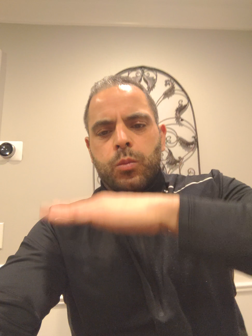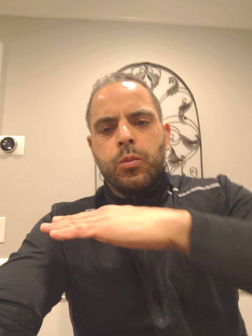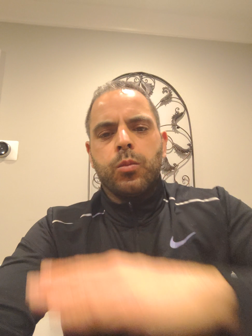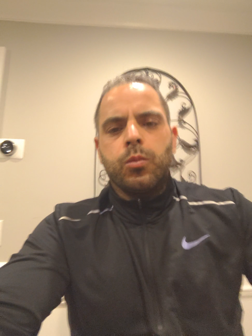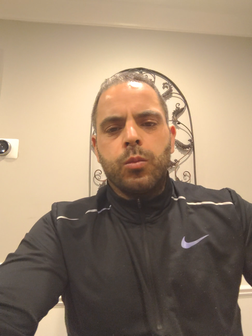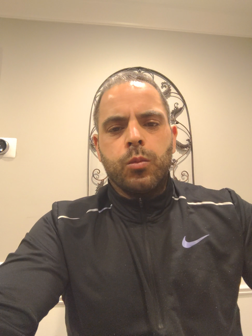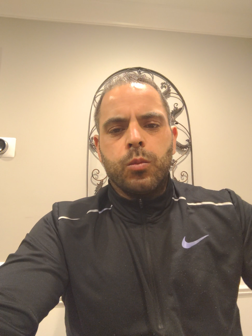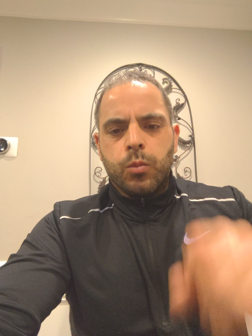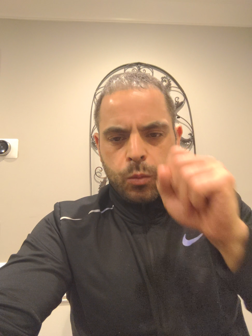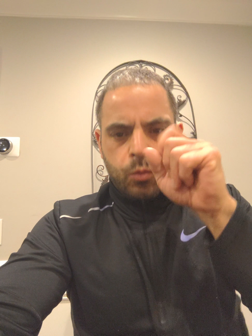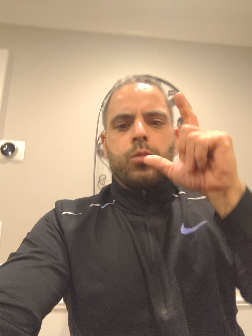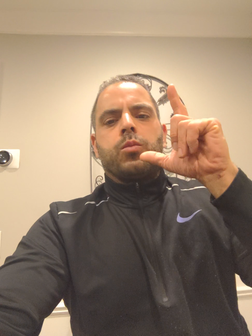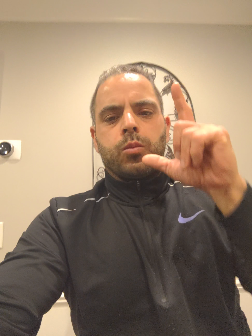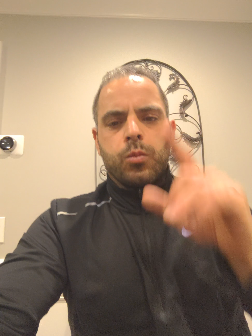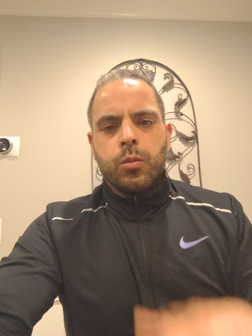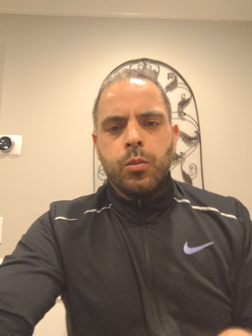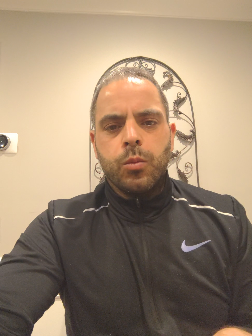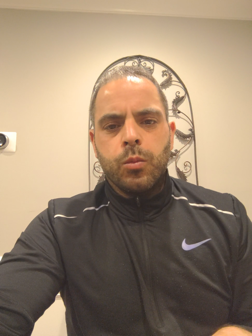awake